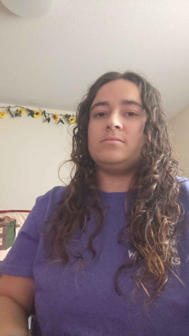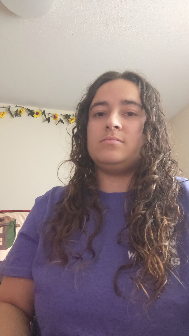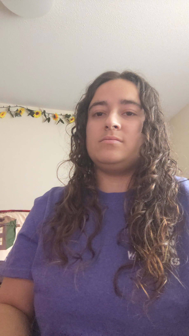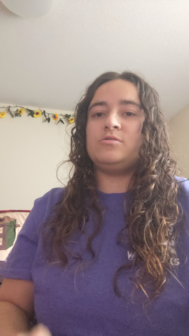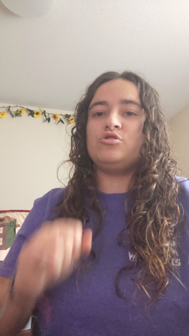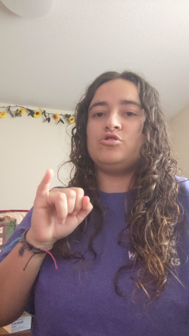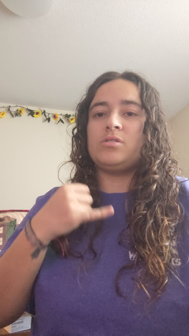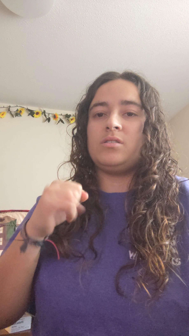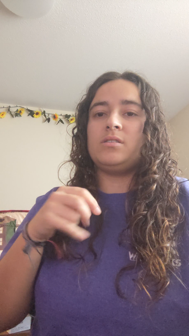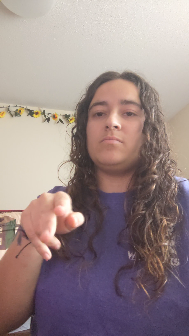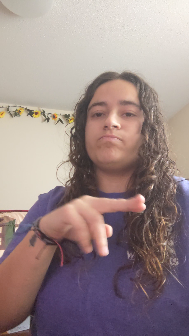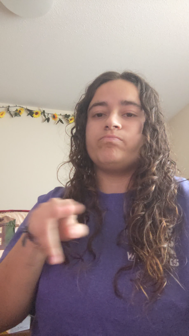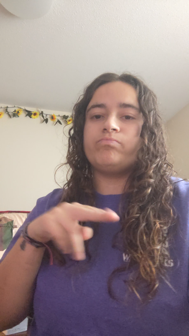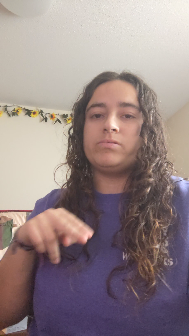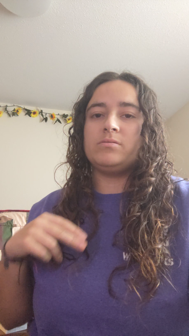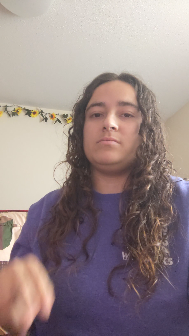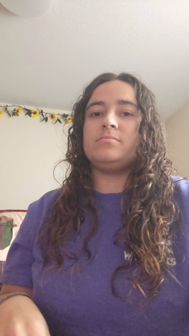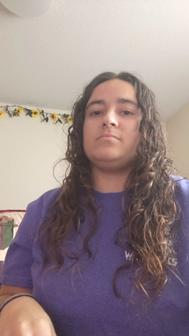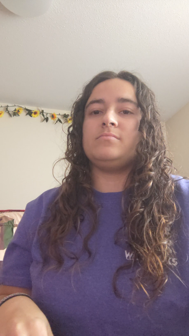jelly